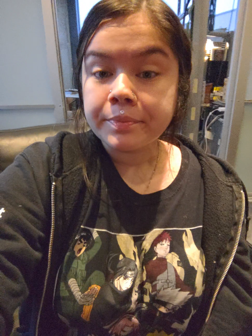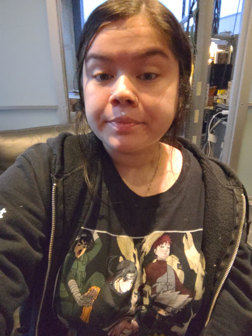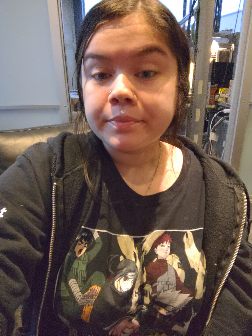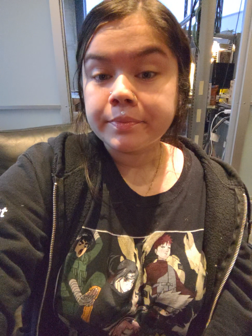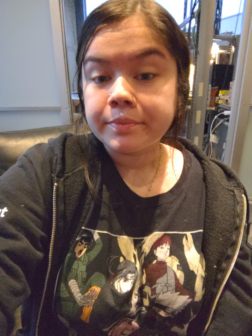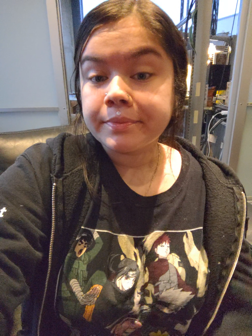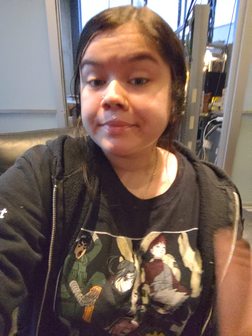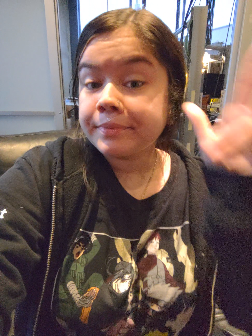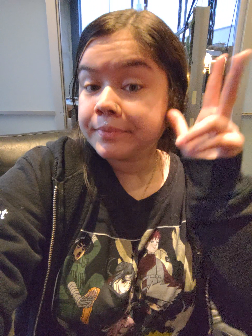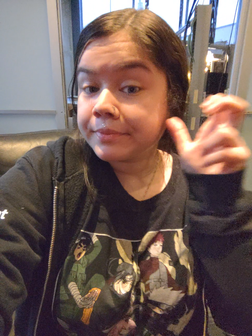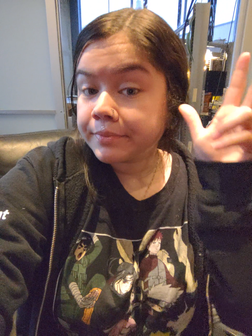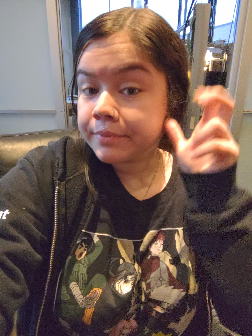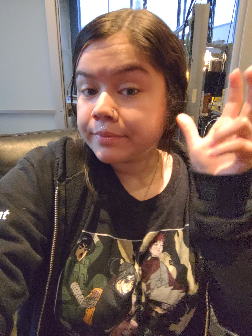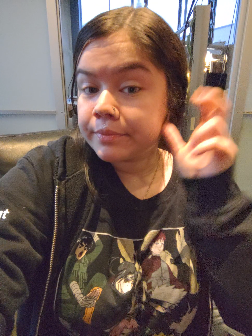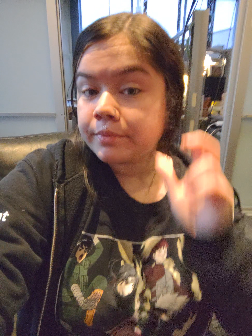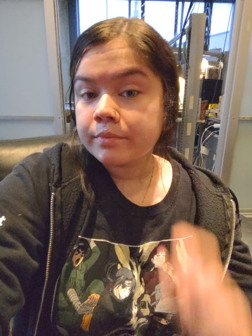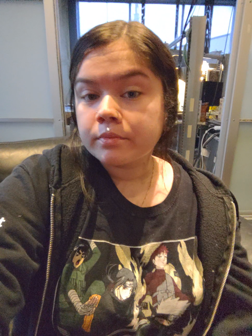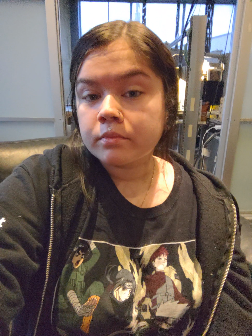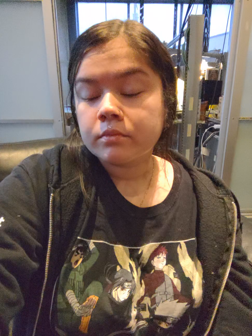hear